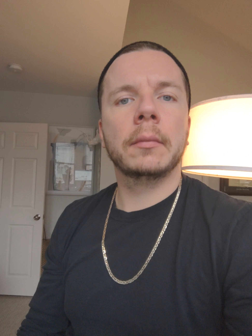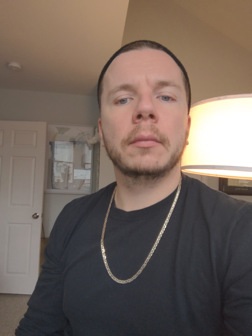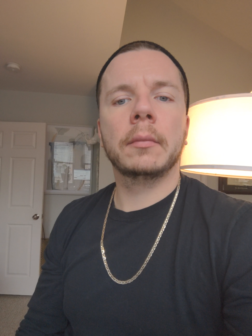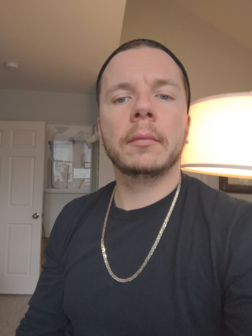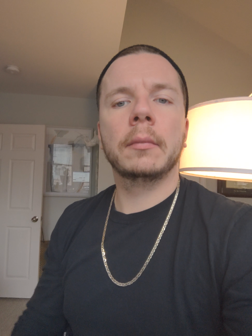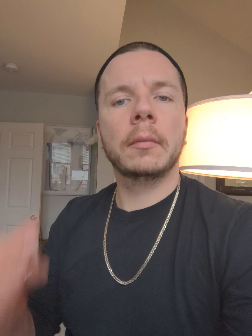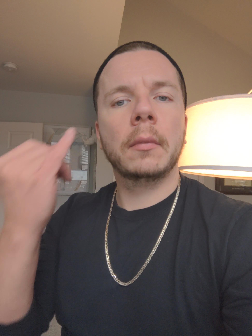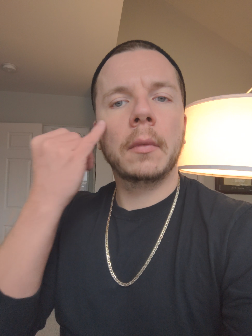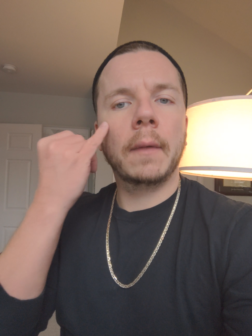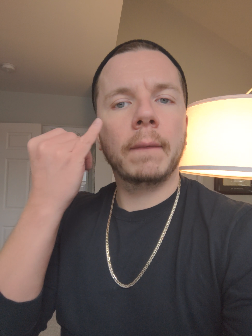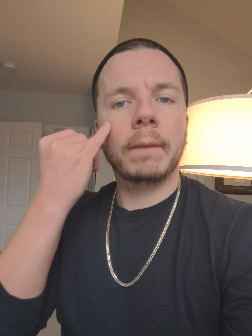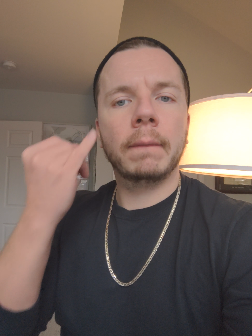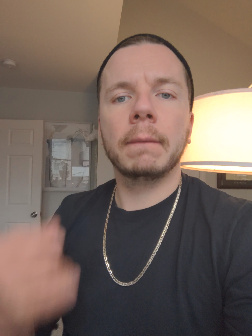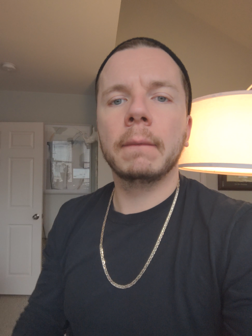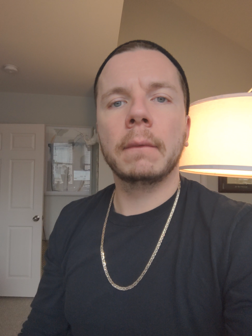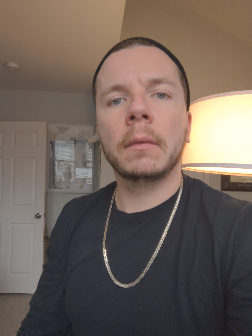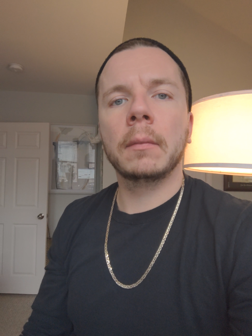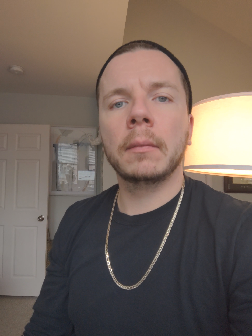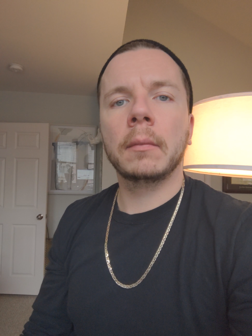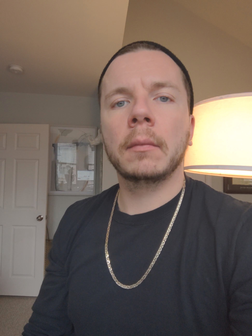if